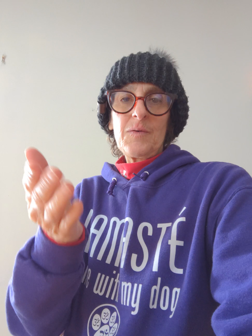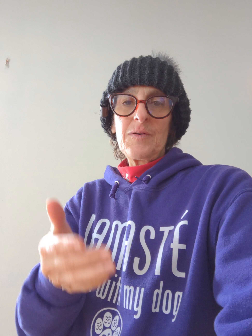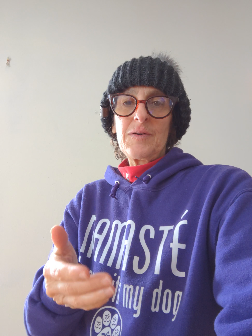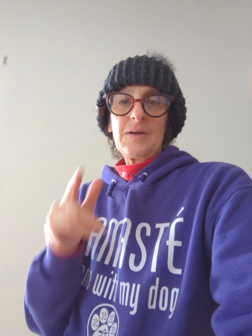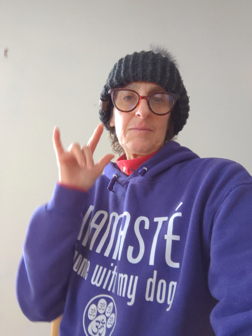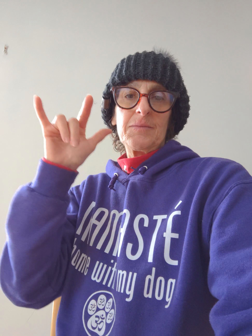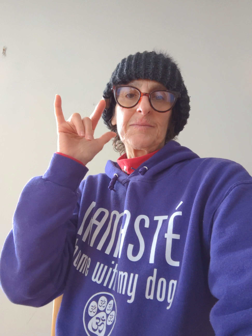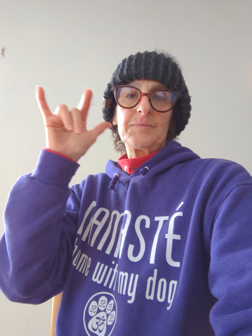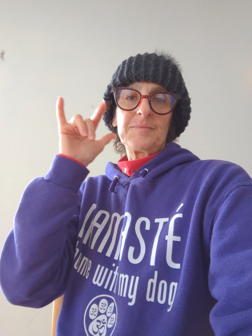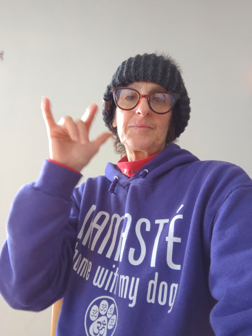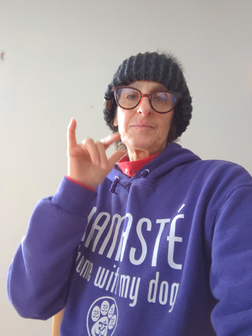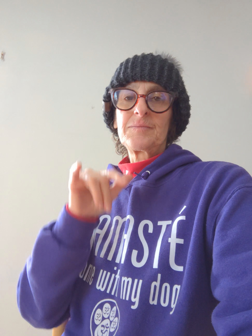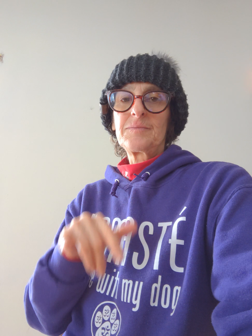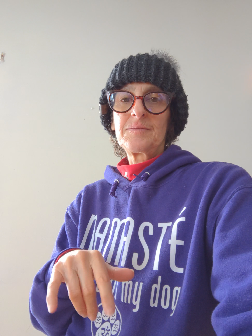airplane